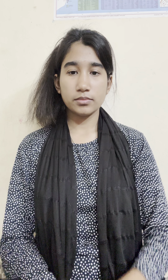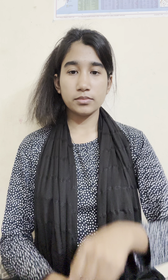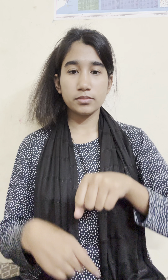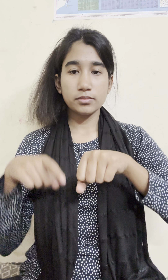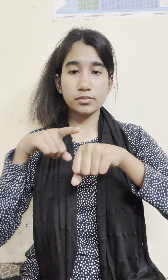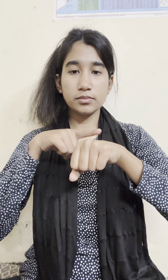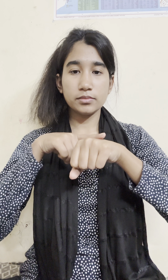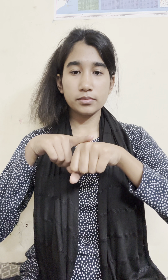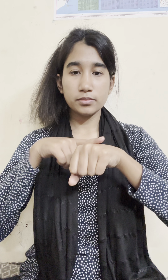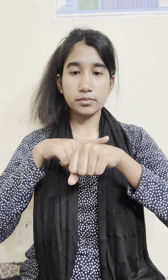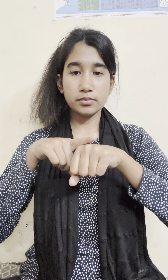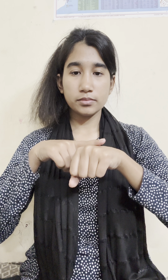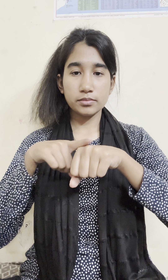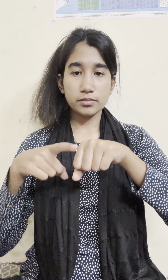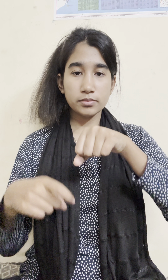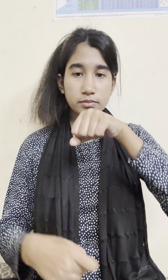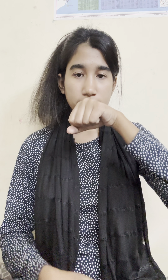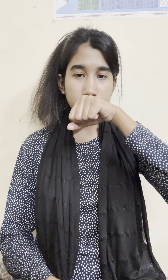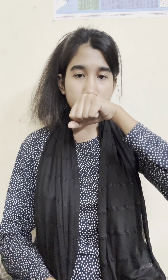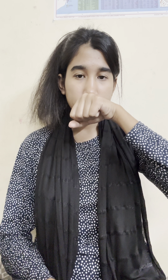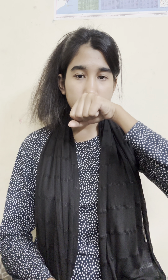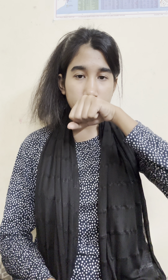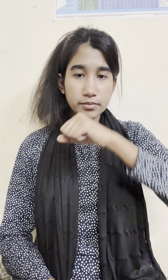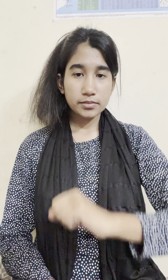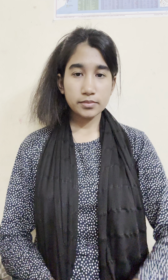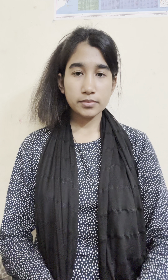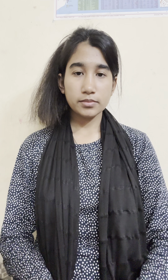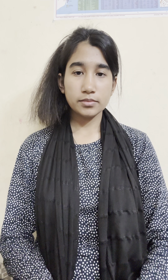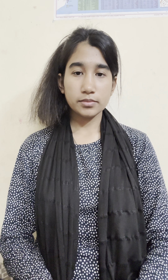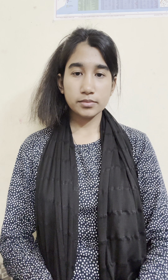ঘি